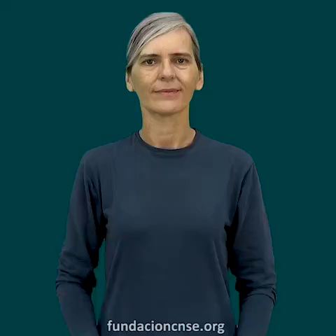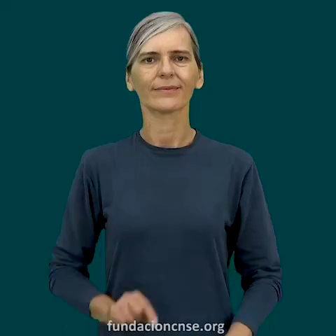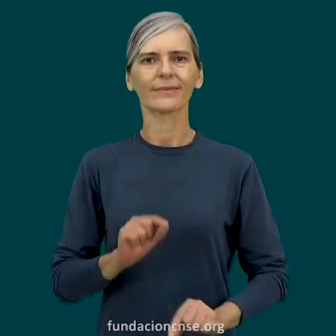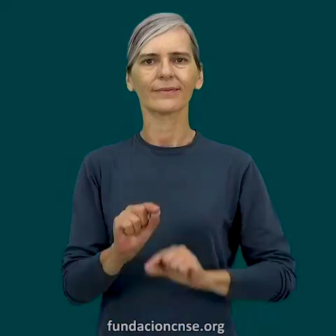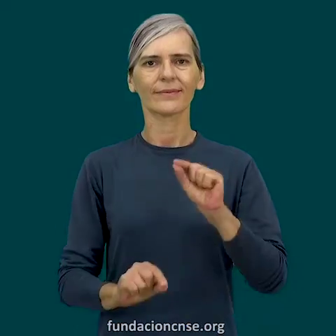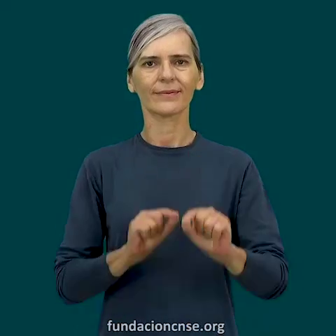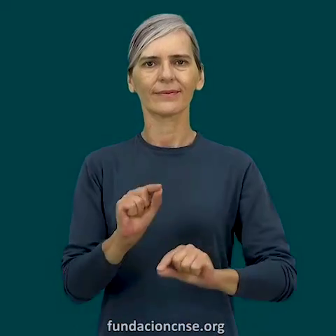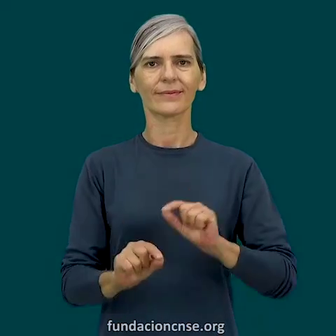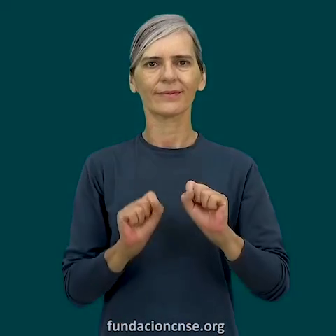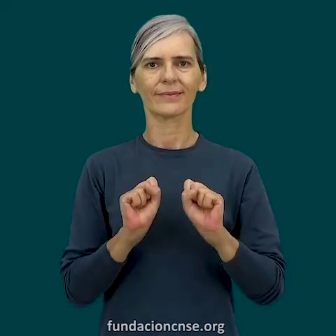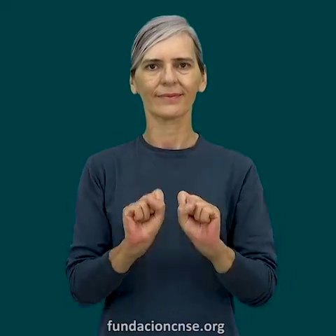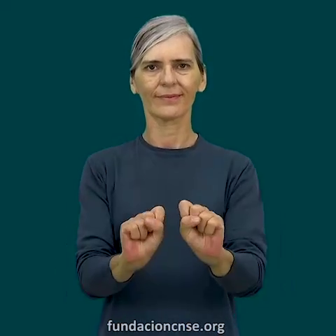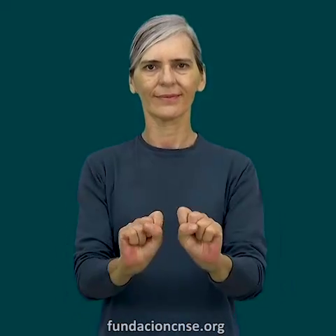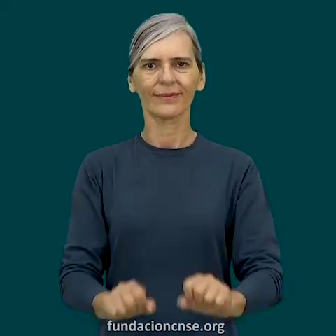virus defender